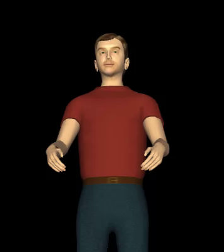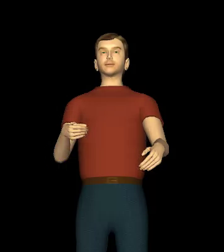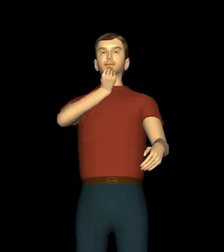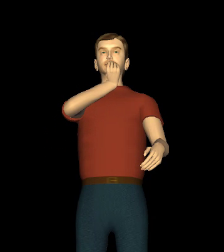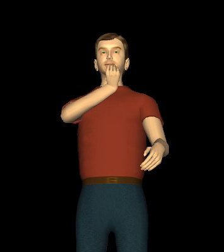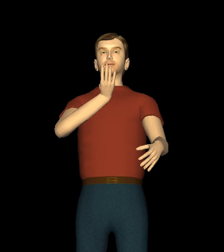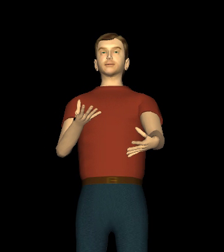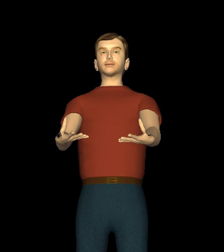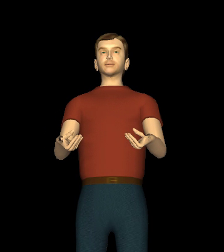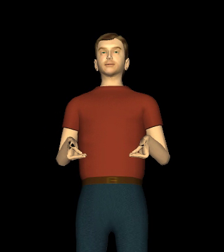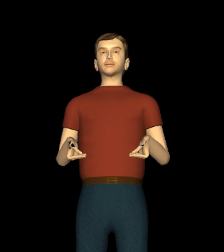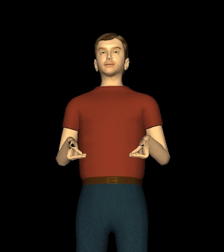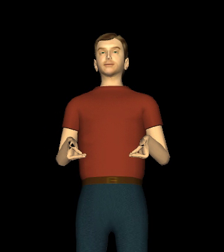مرحبا